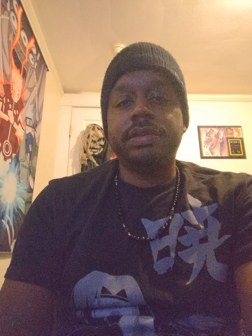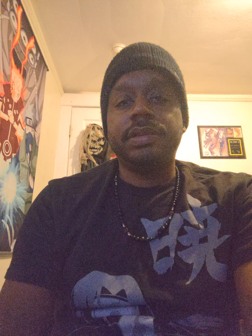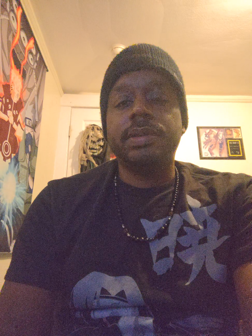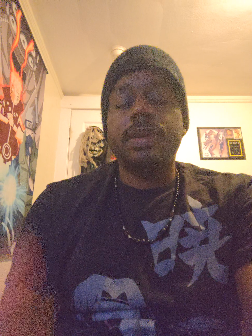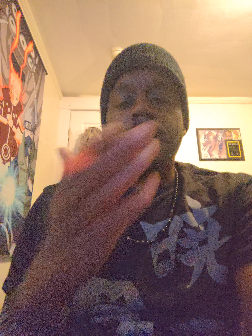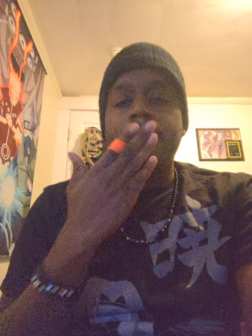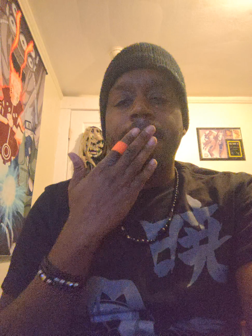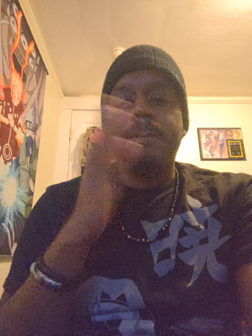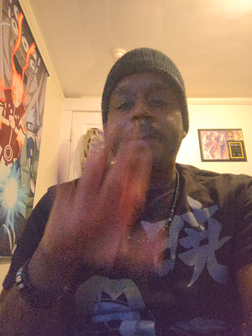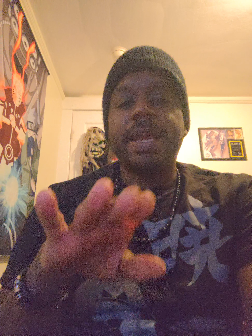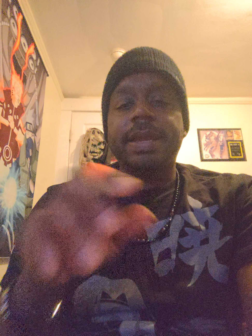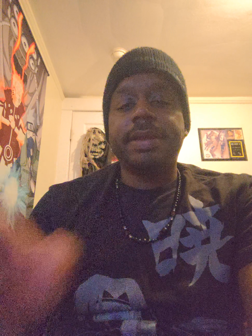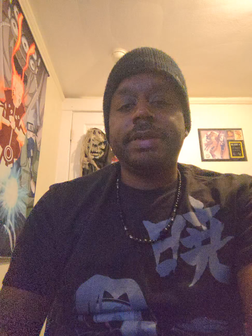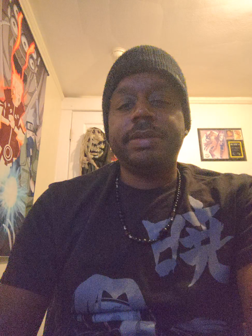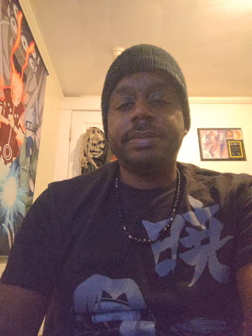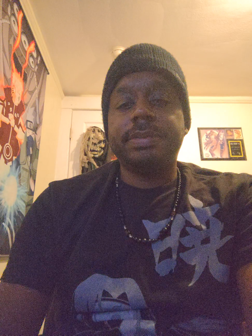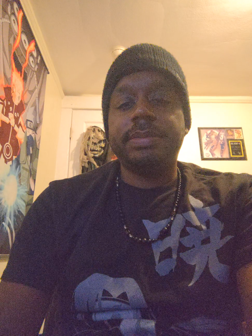bad